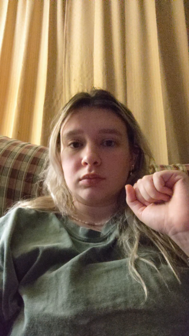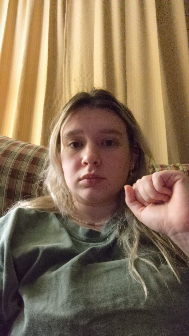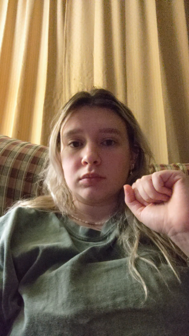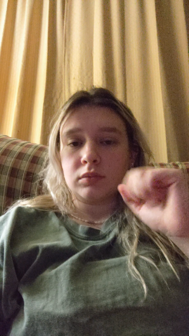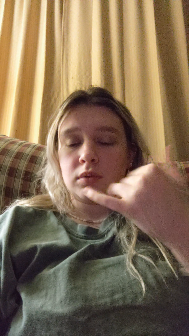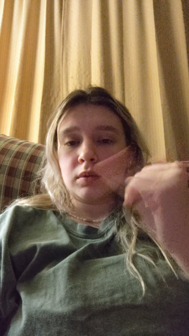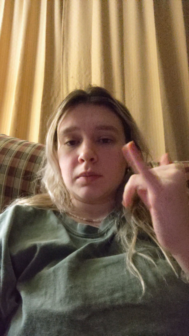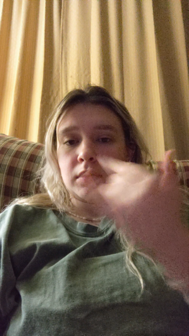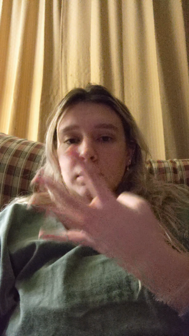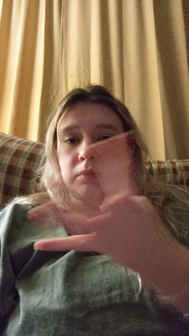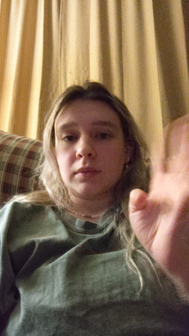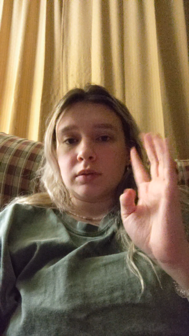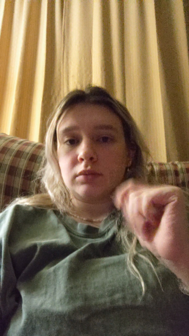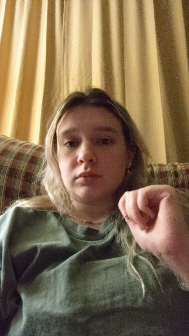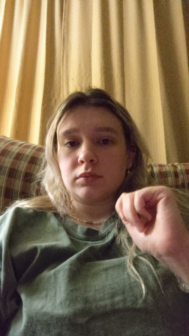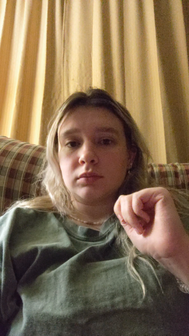playpen